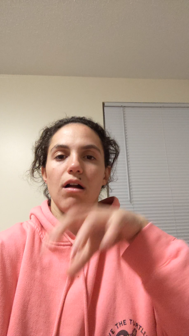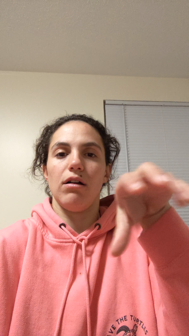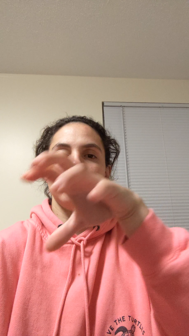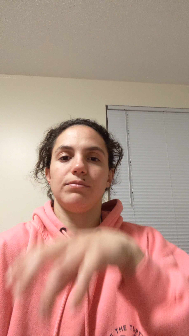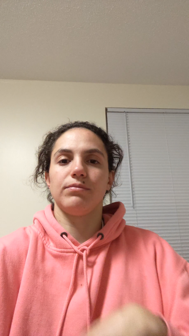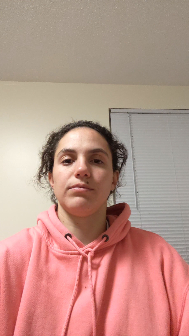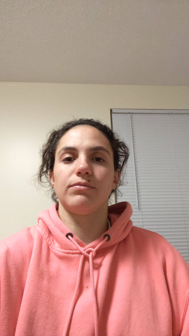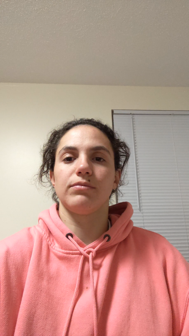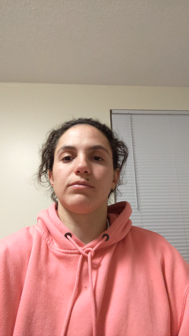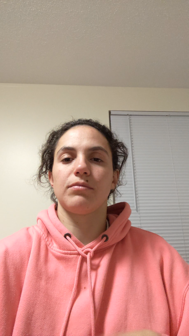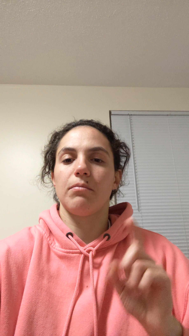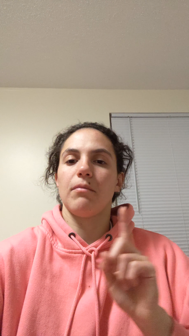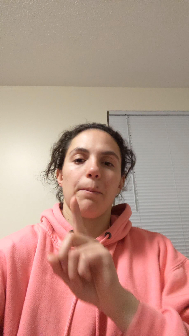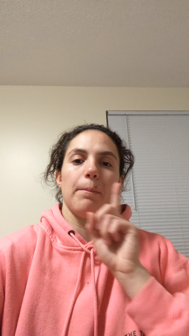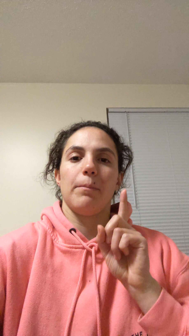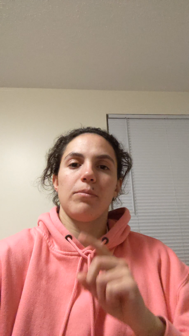bump